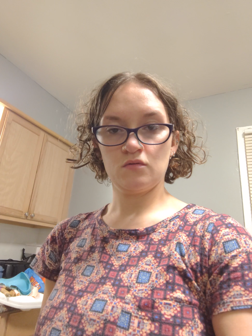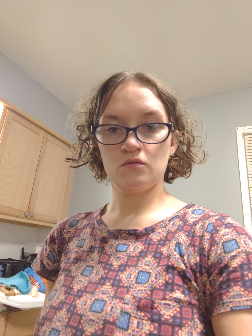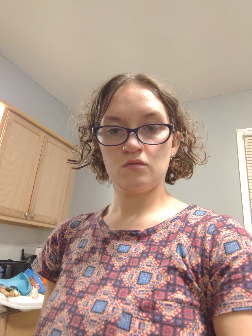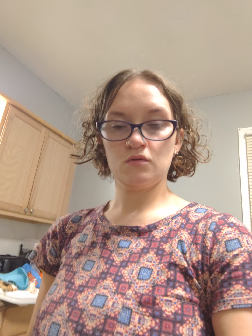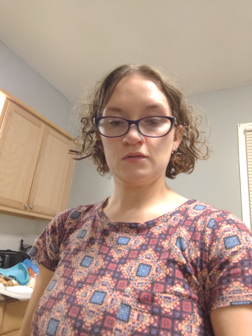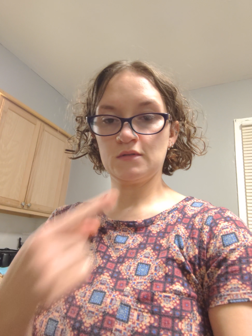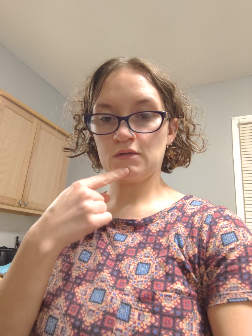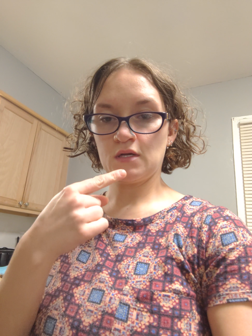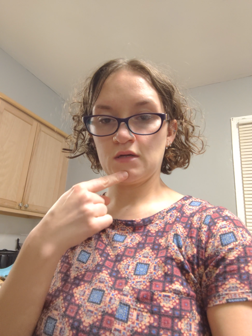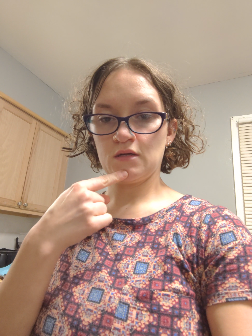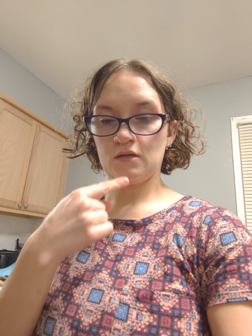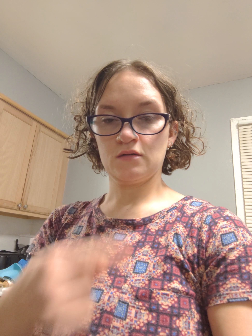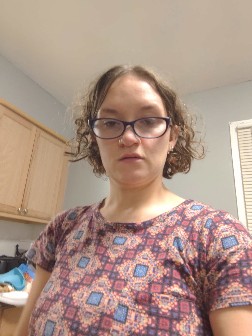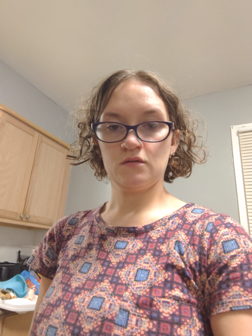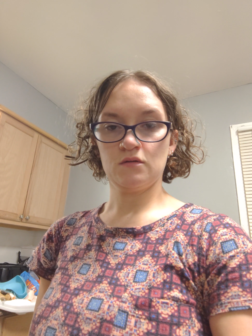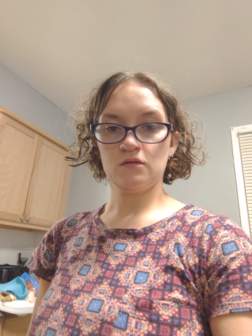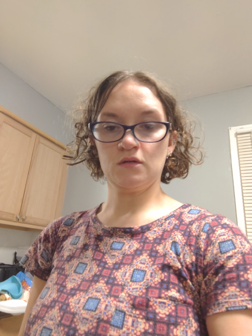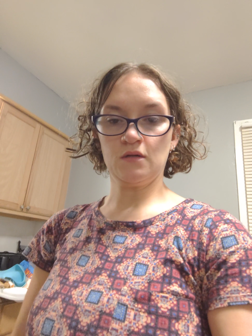say